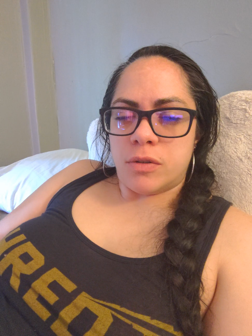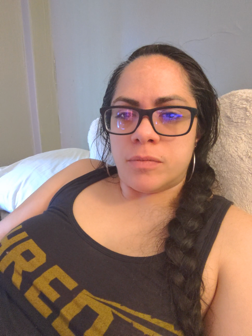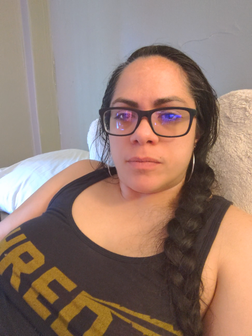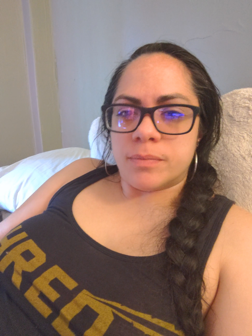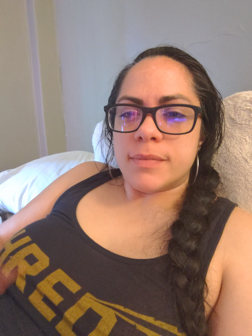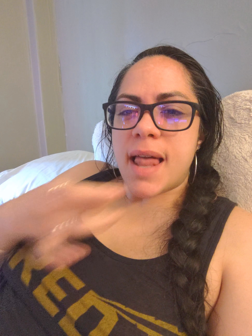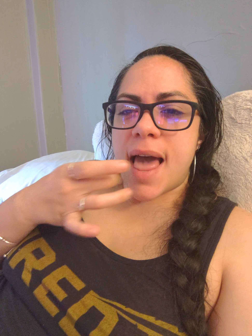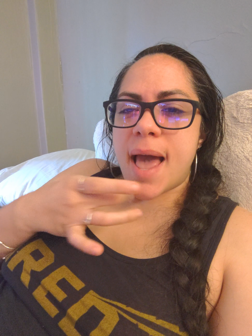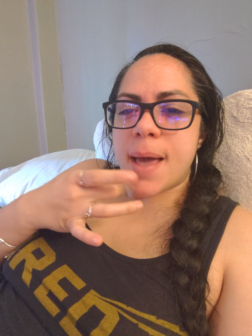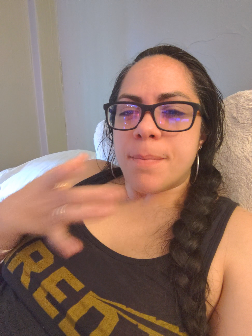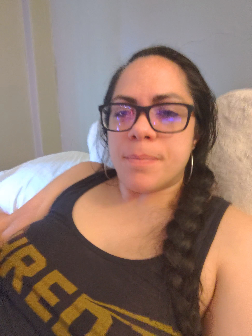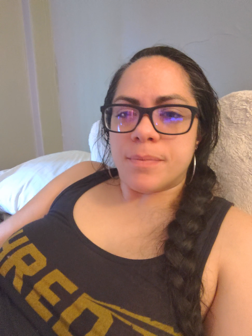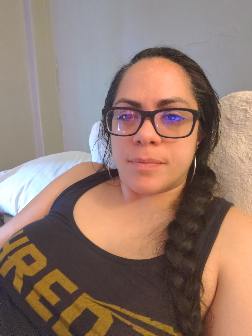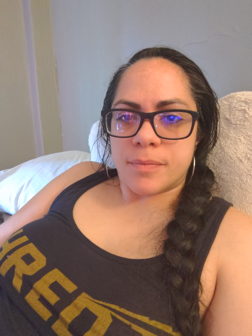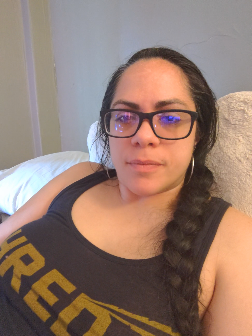lamp